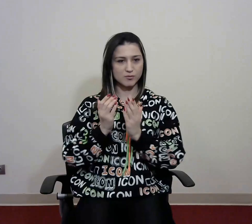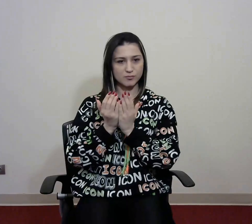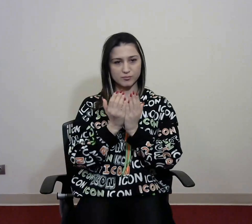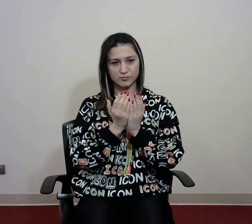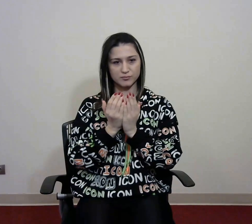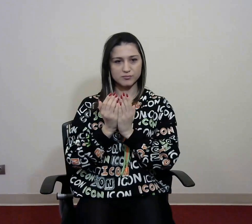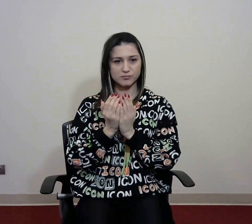oxumaq